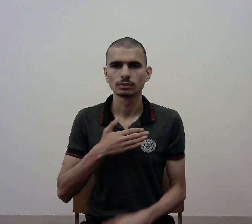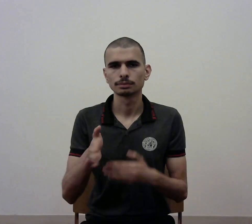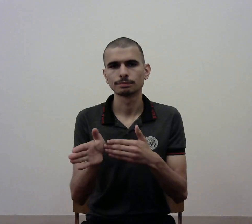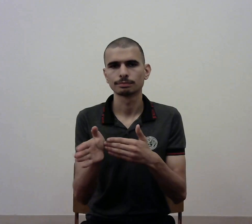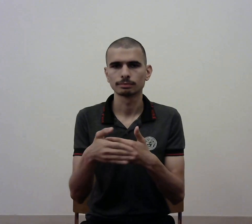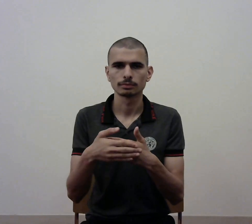qapı